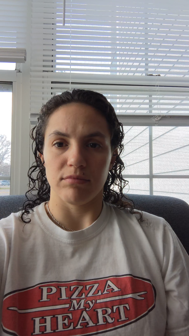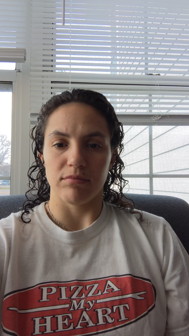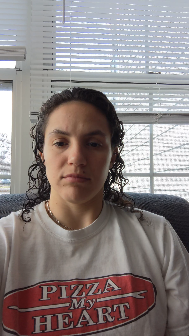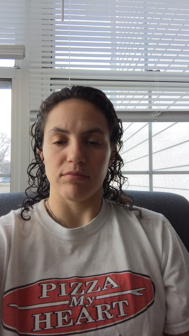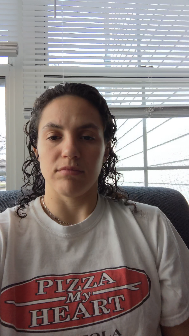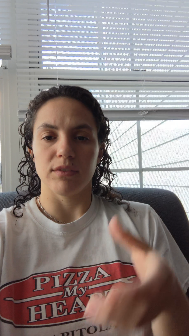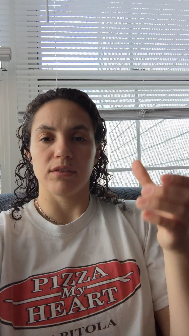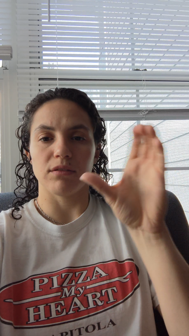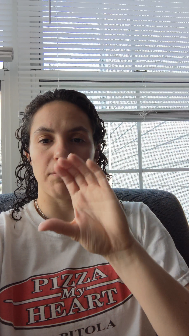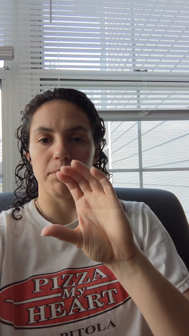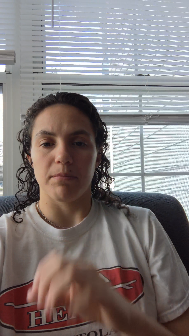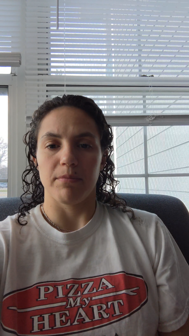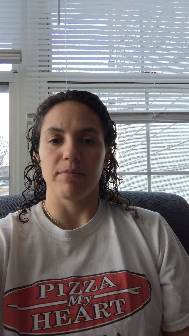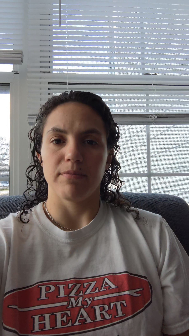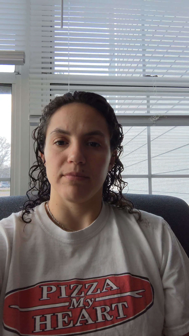dump